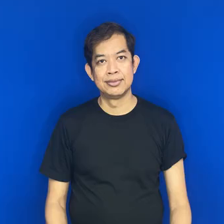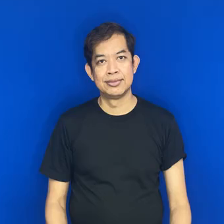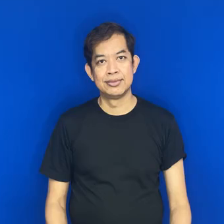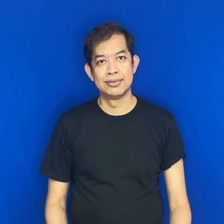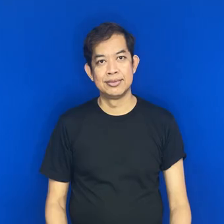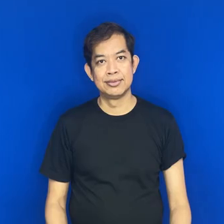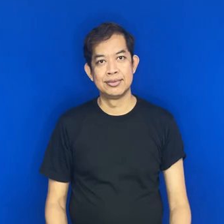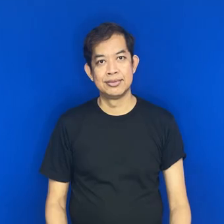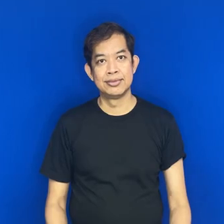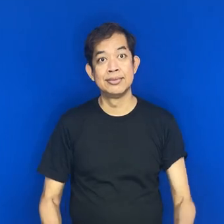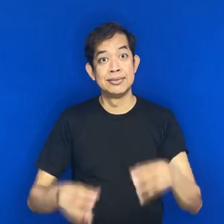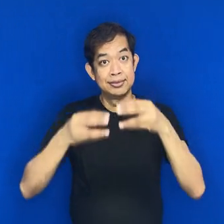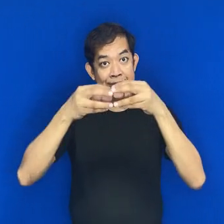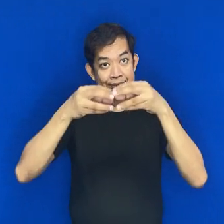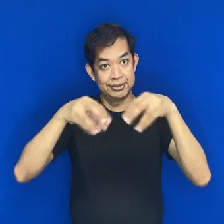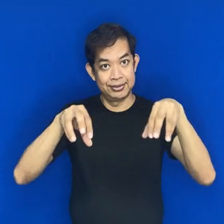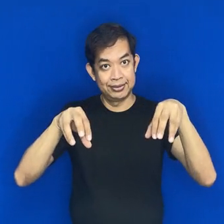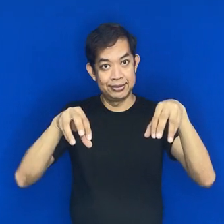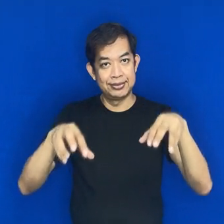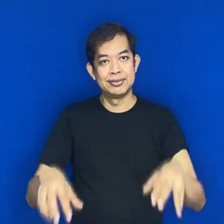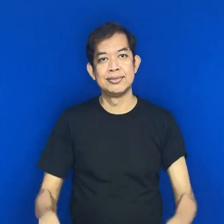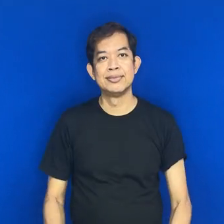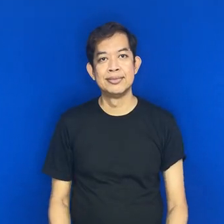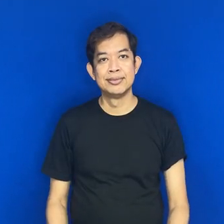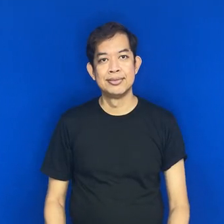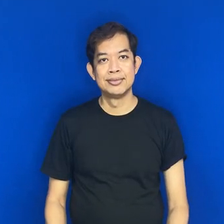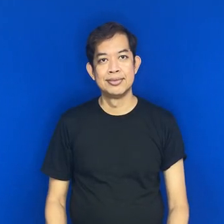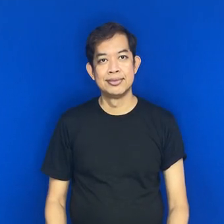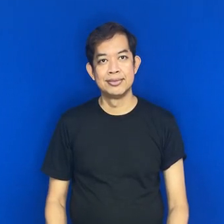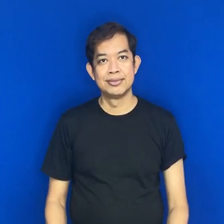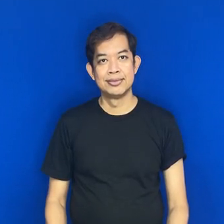egg